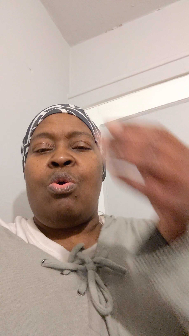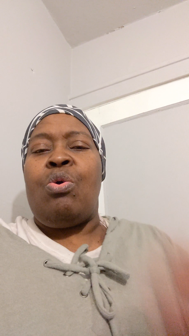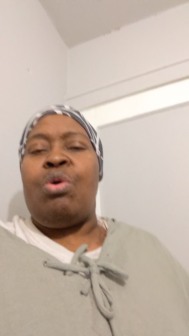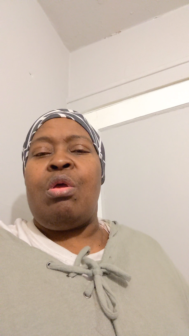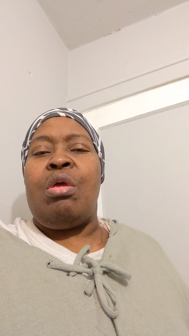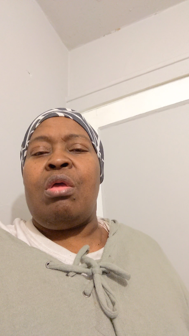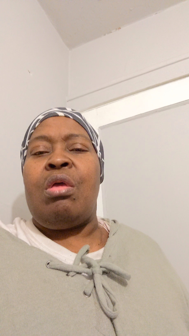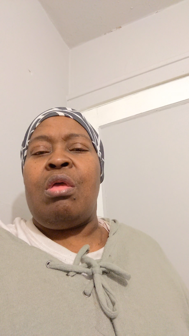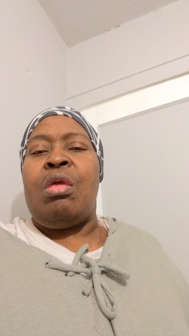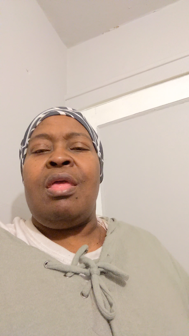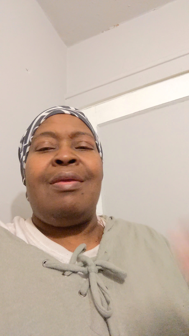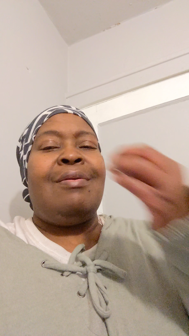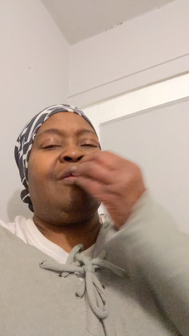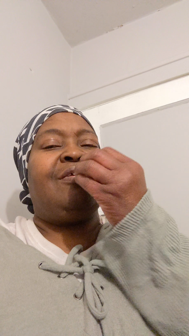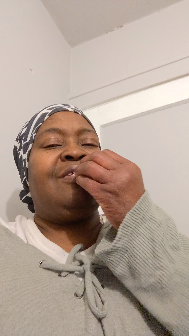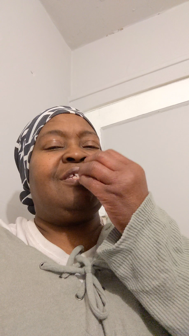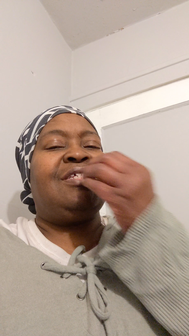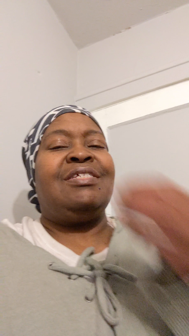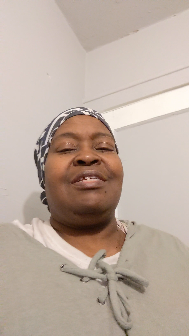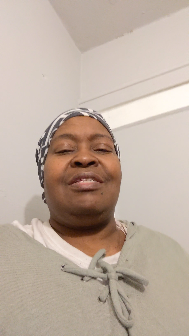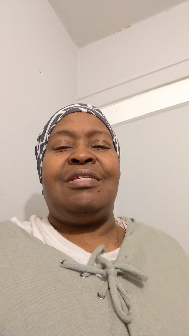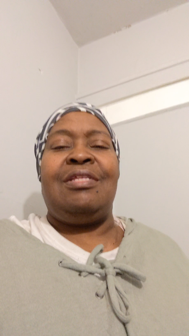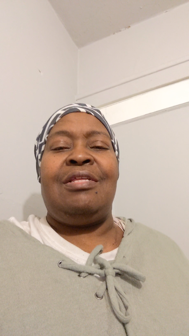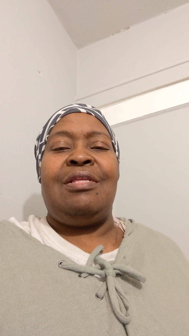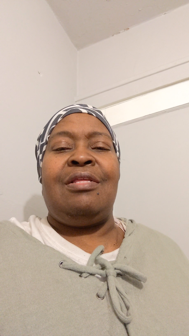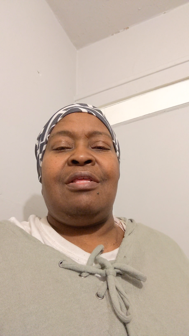eat